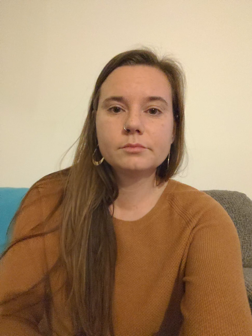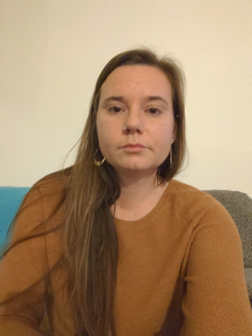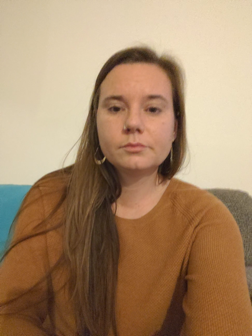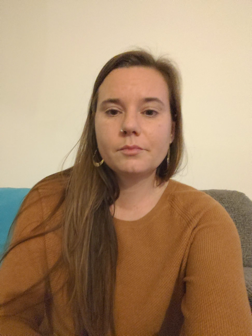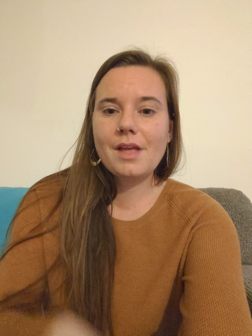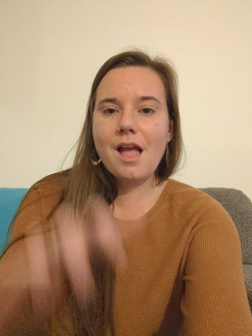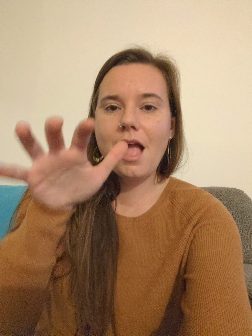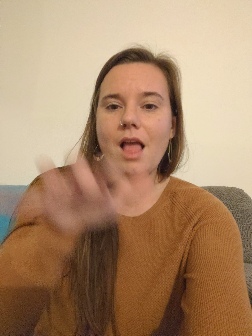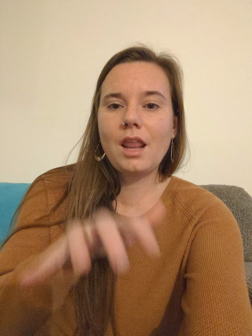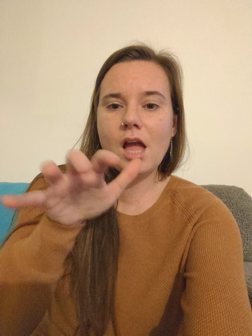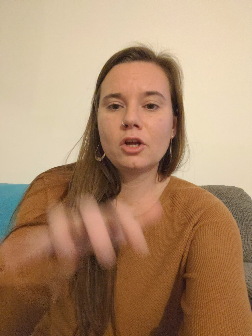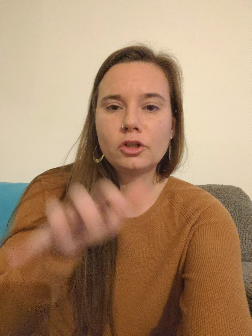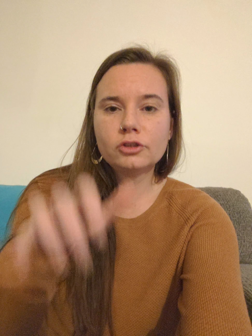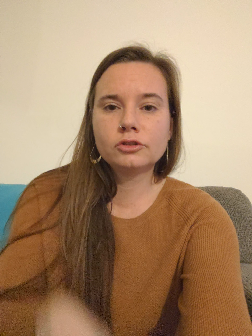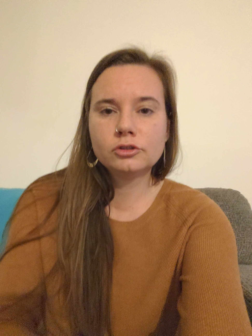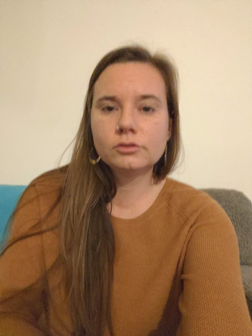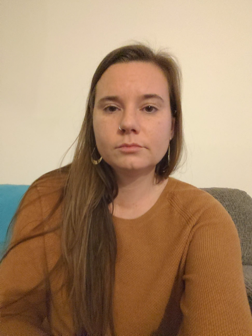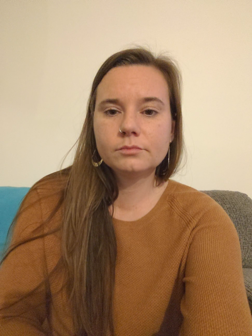alligator